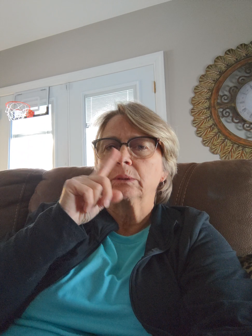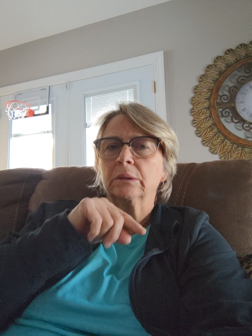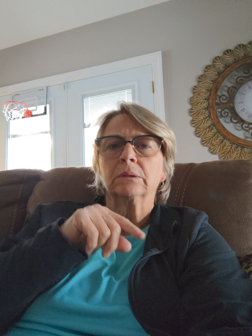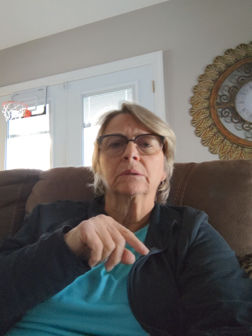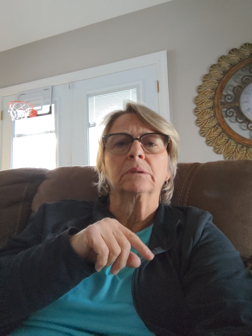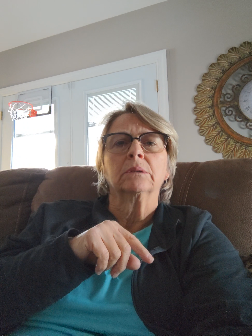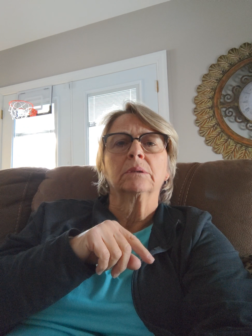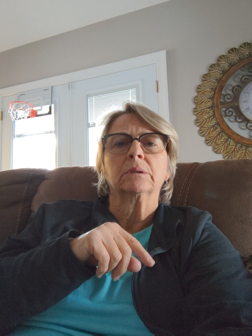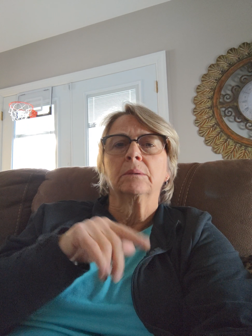mouse